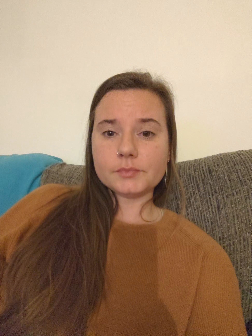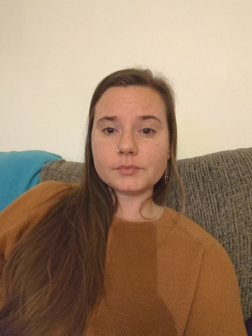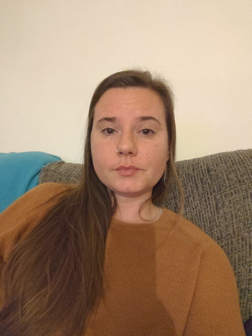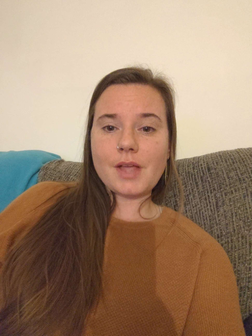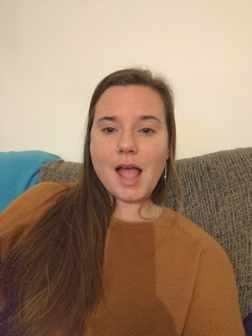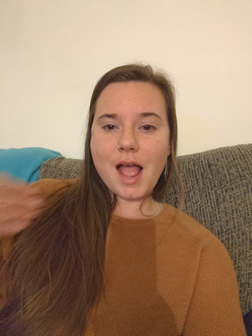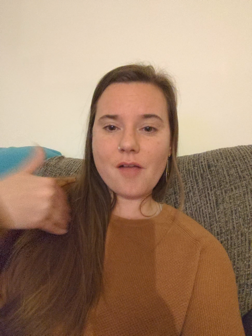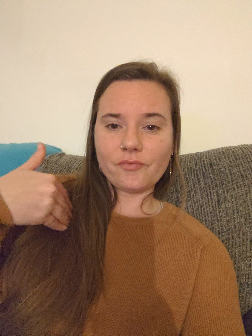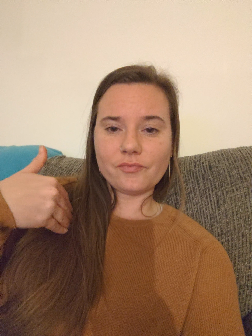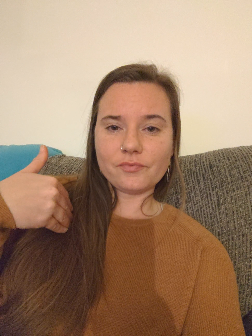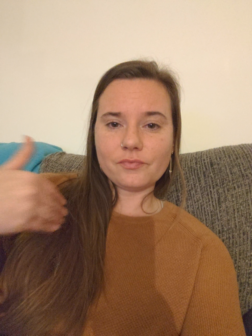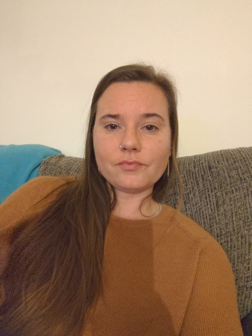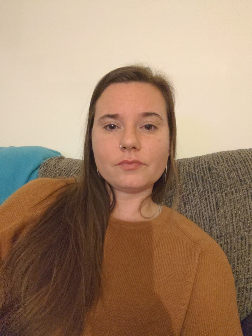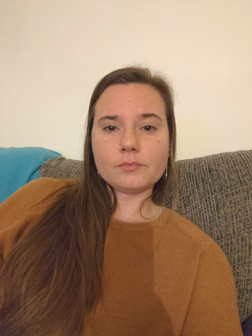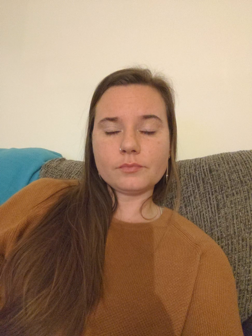have